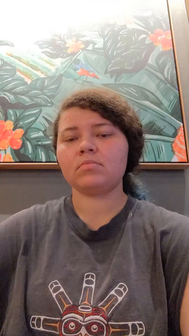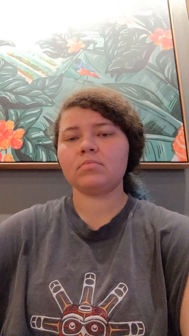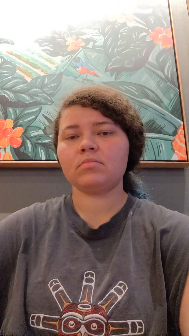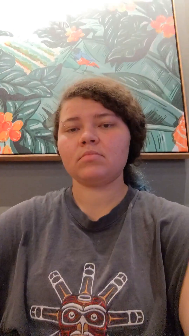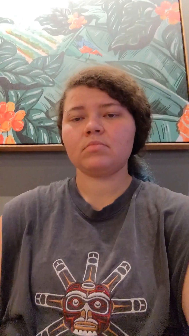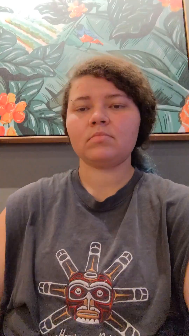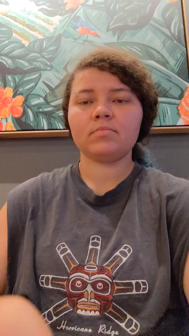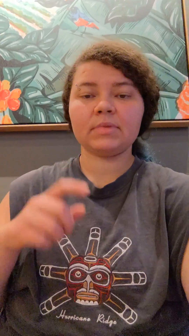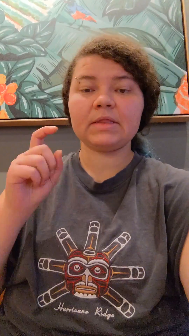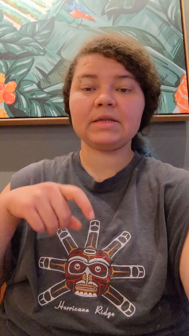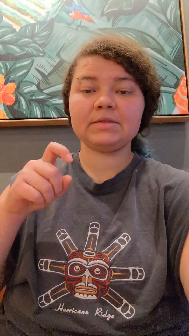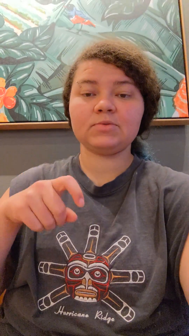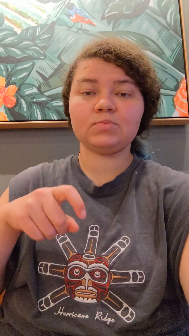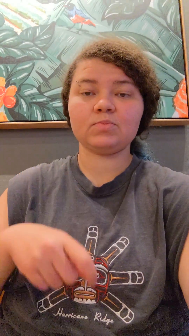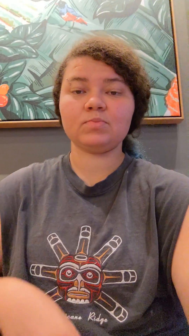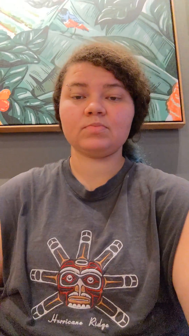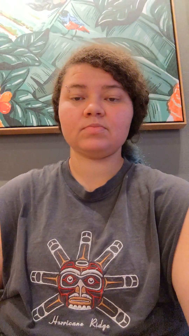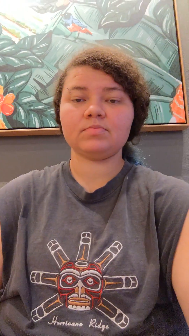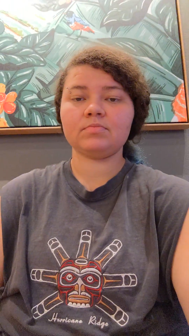need